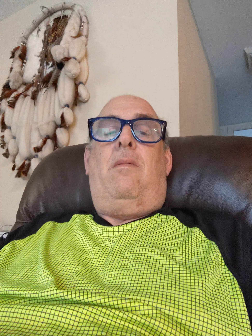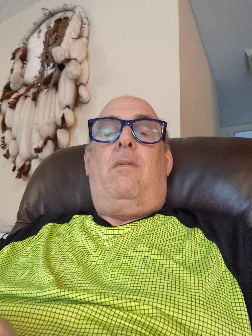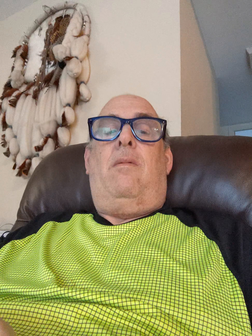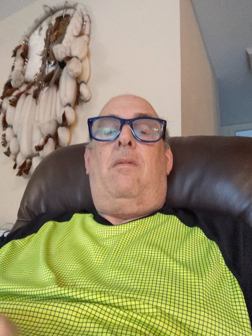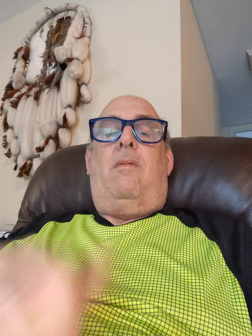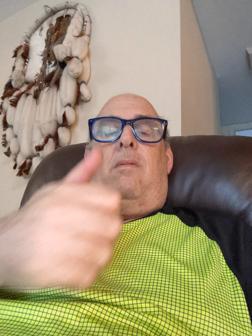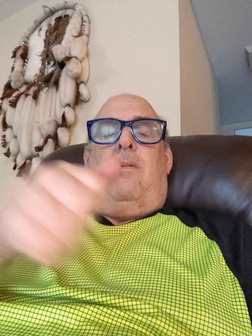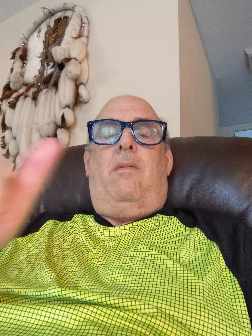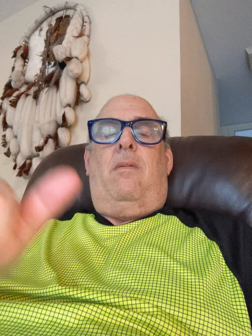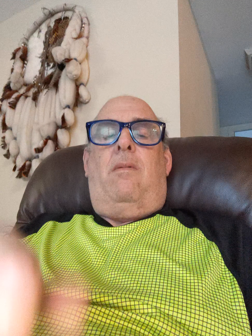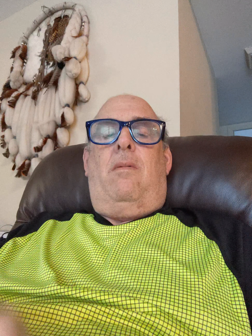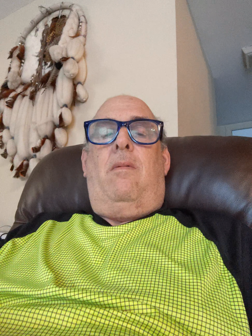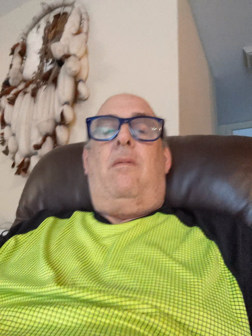any